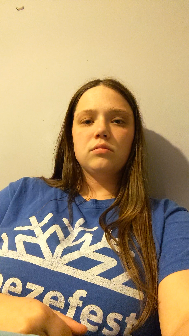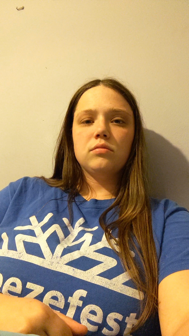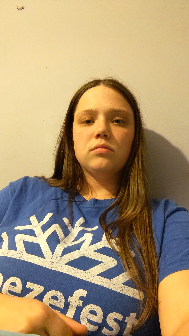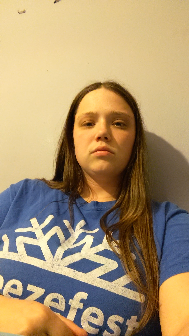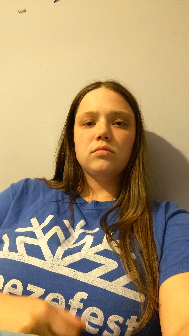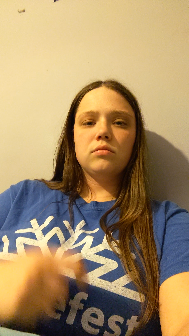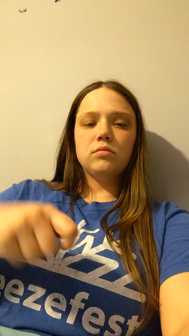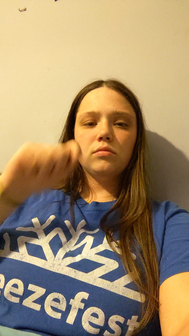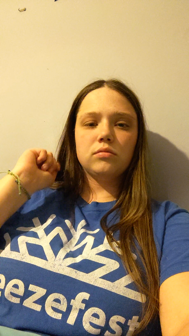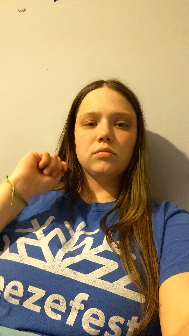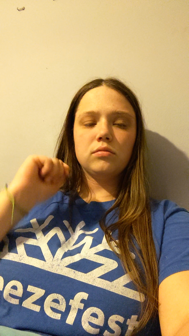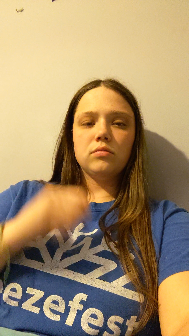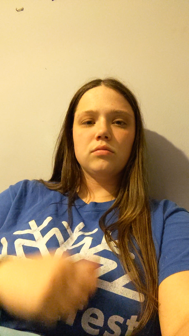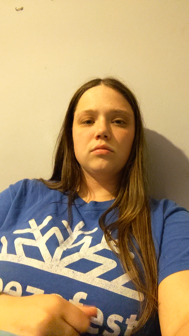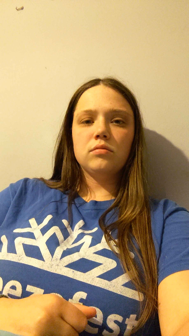rip